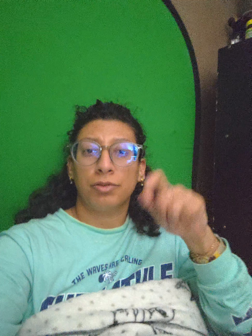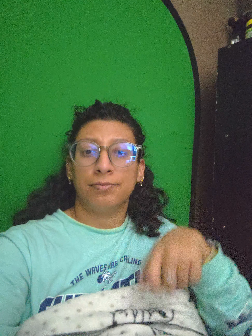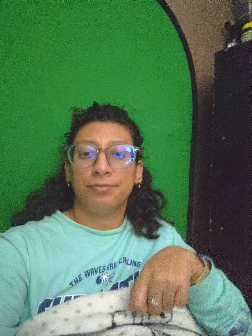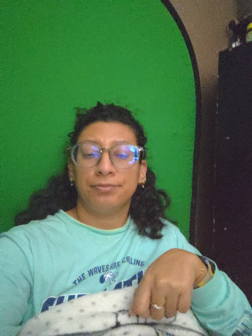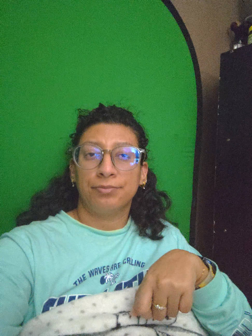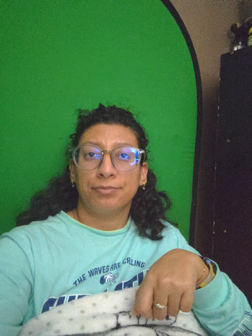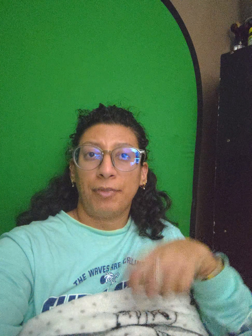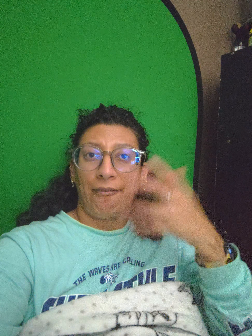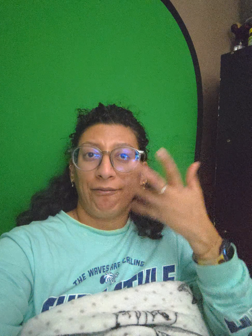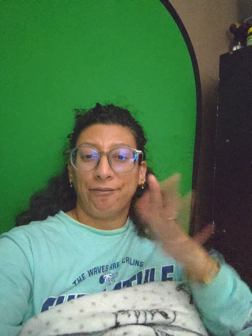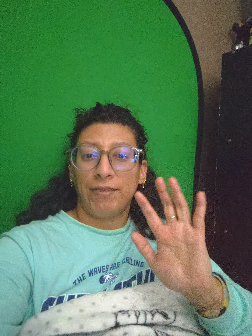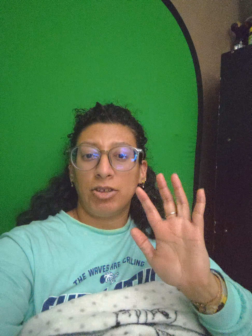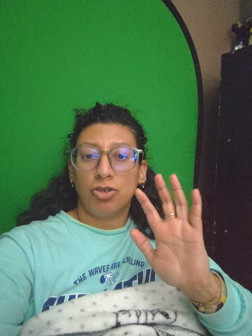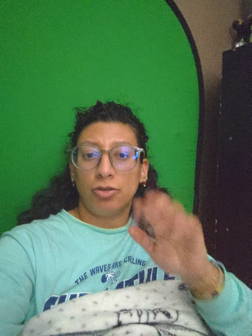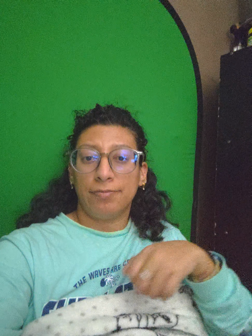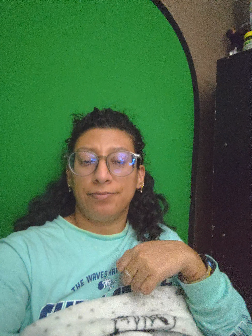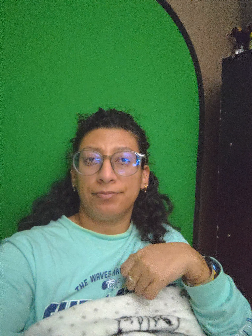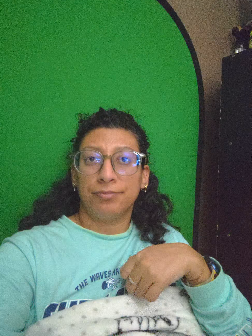finish